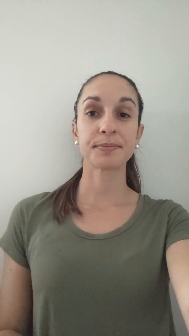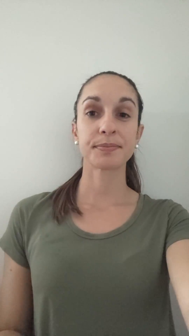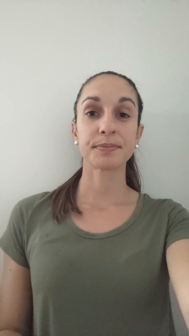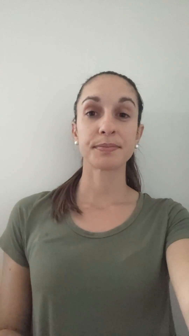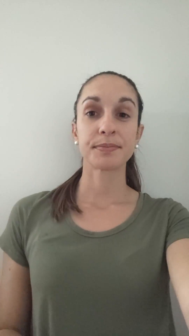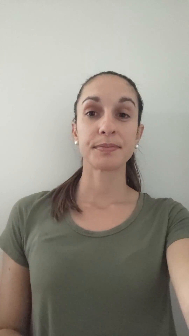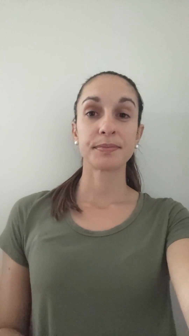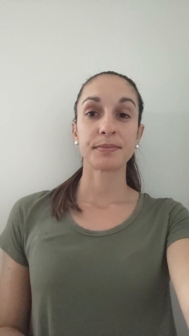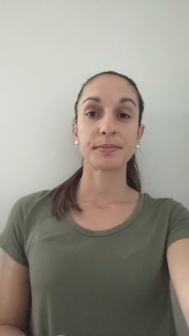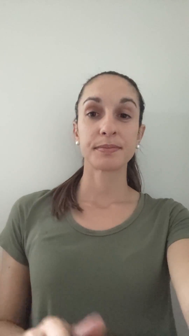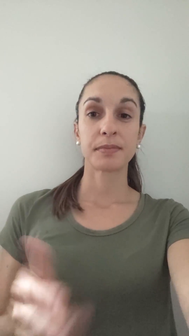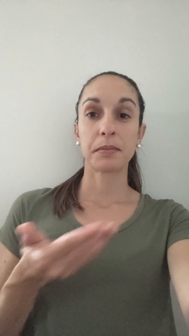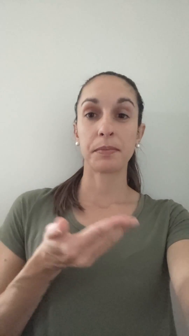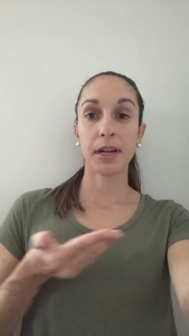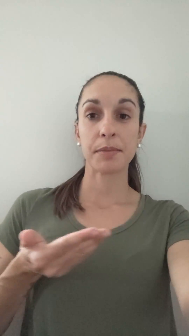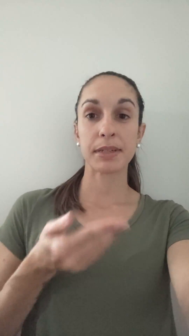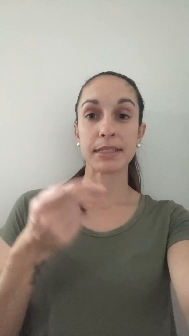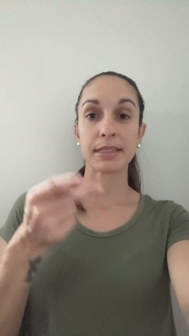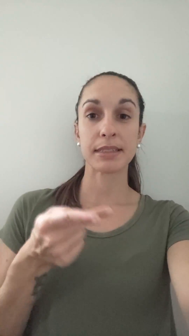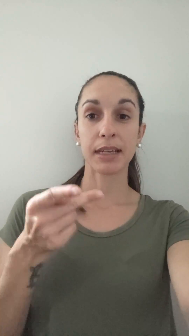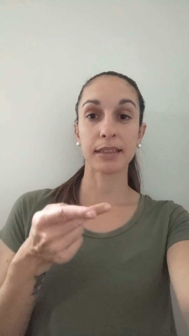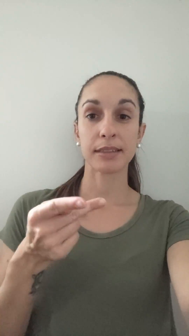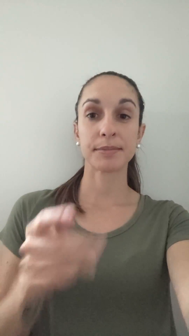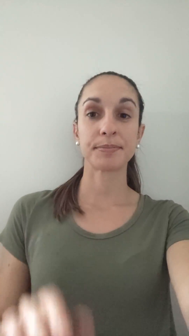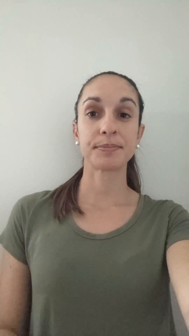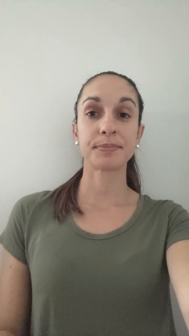babysitter